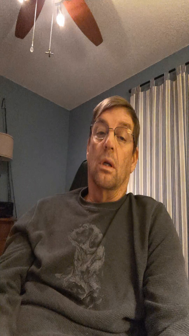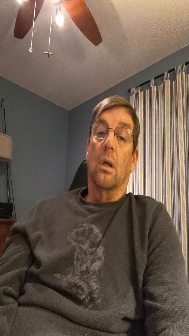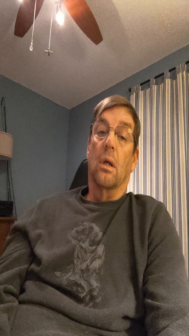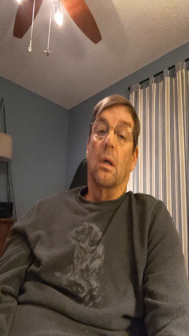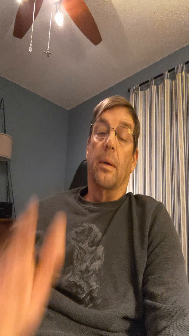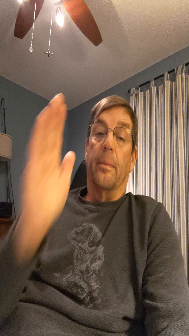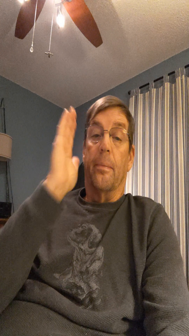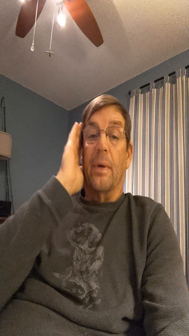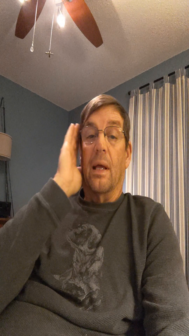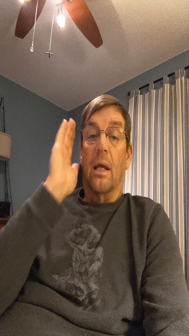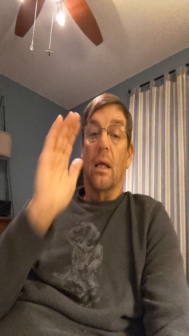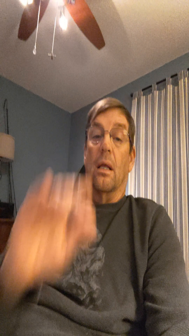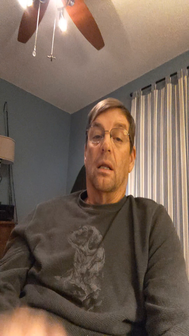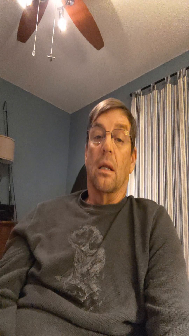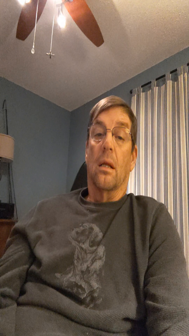bed